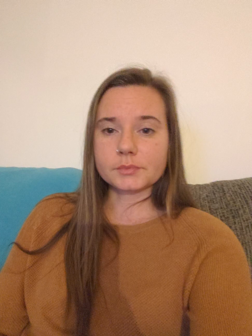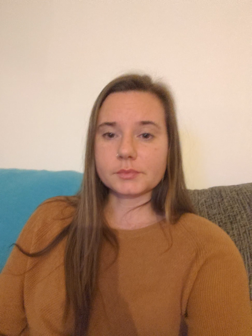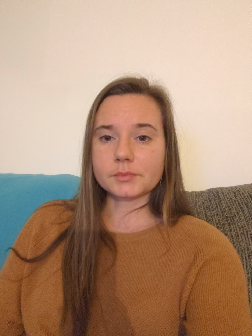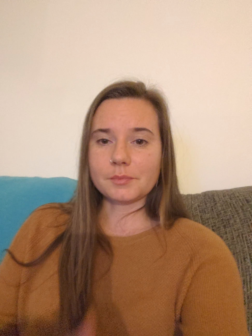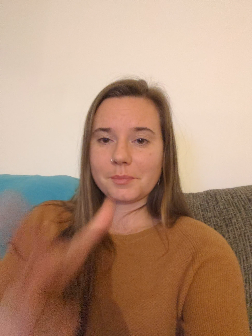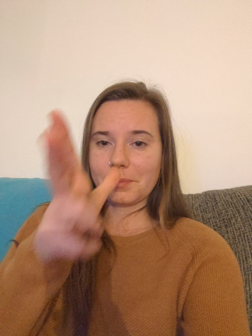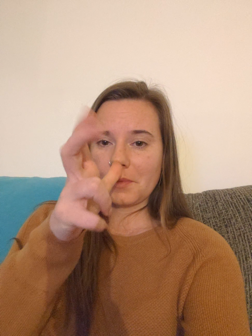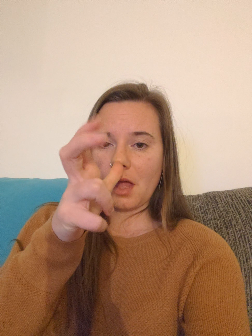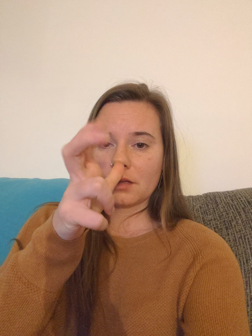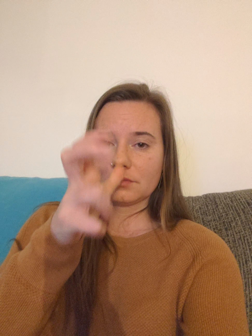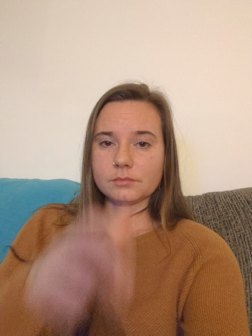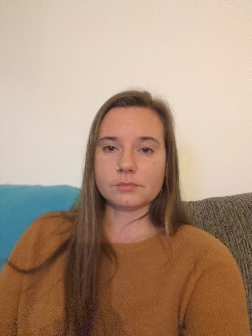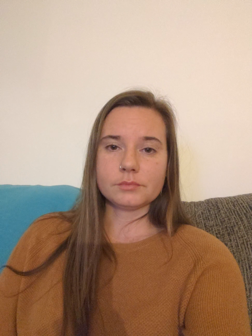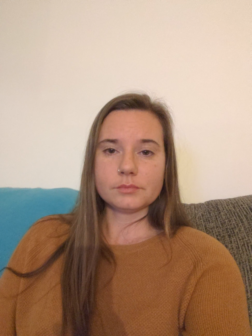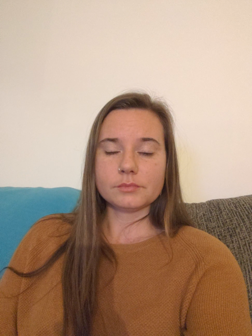bug